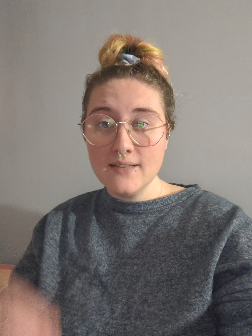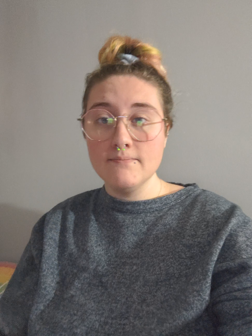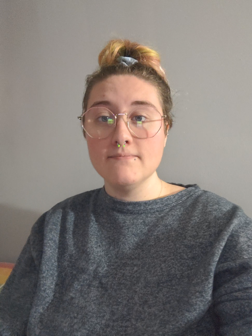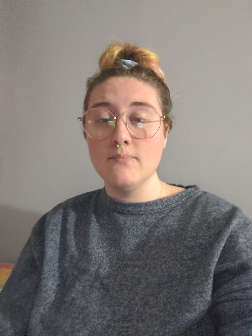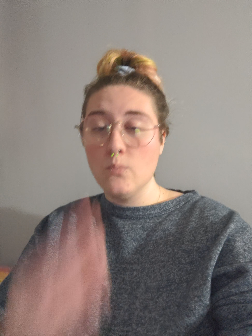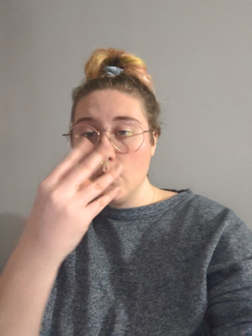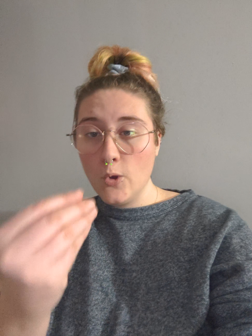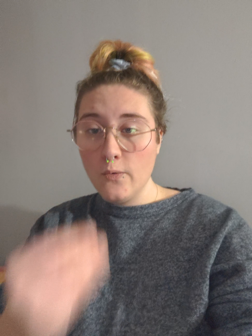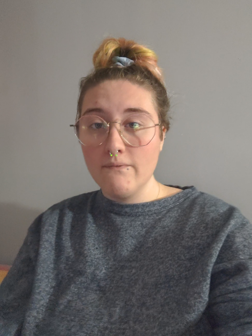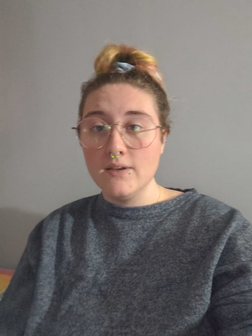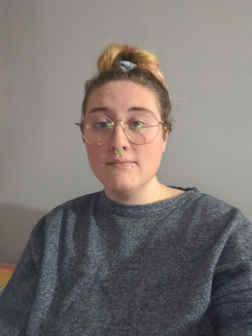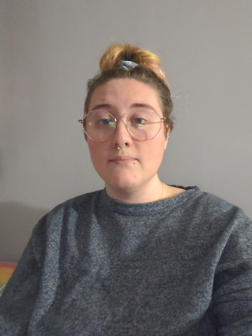wolf